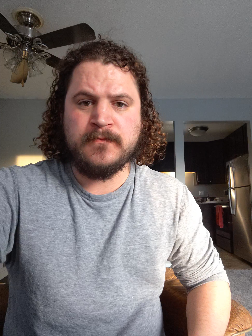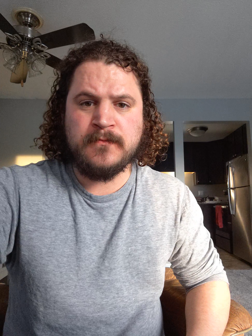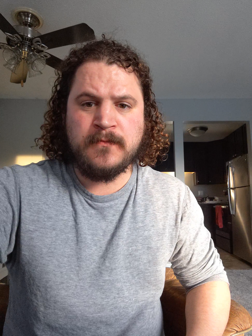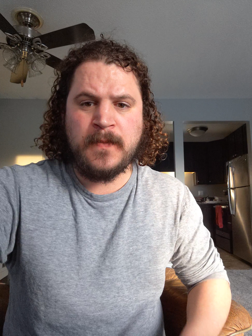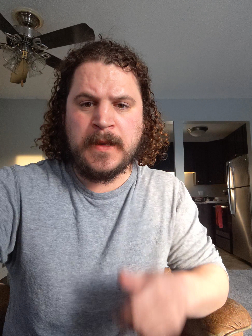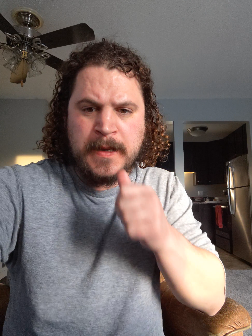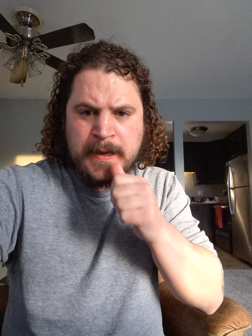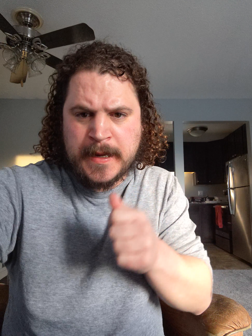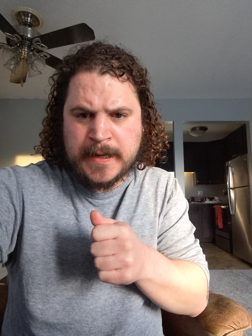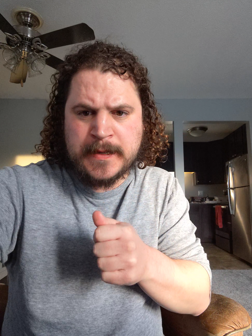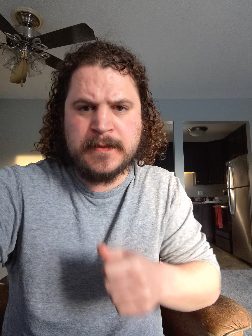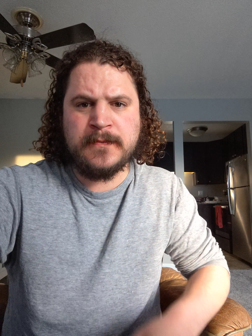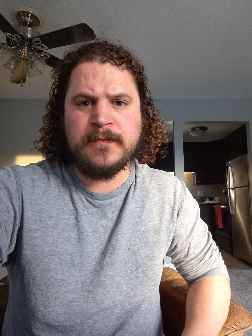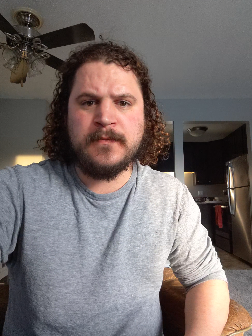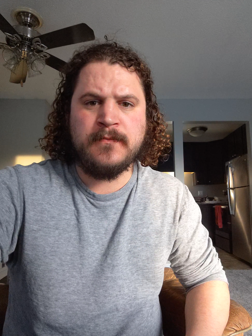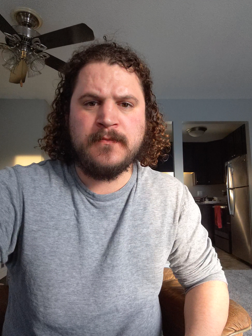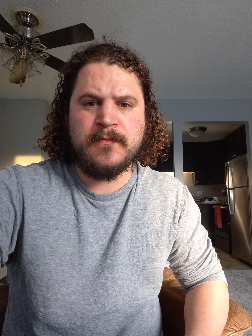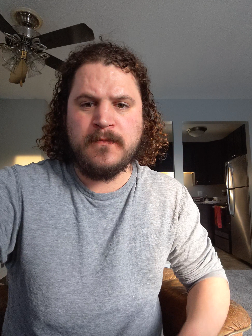hide